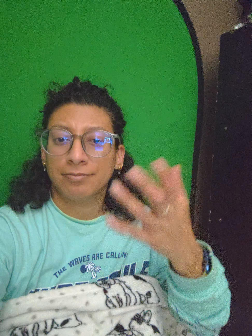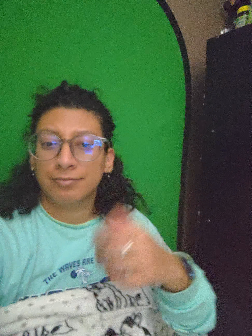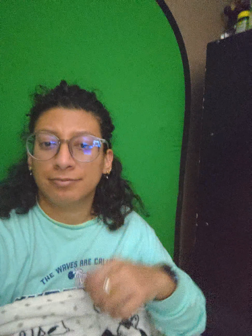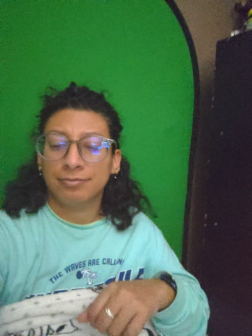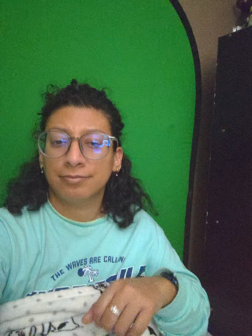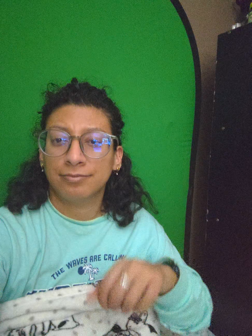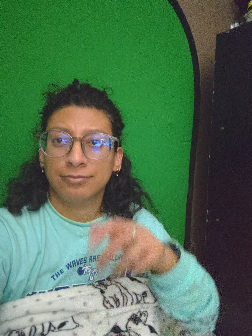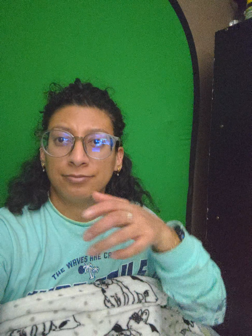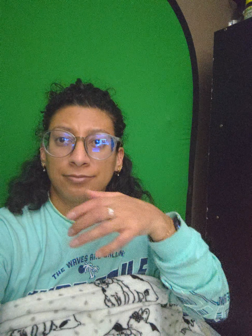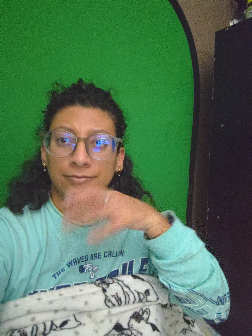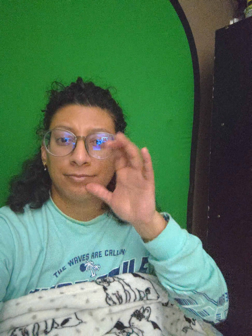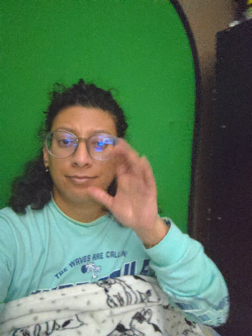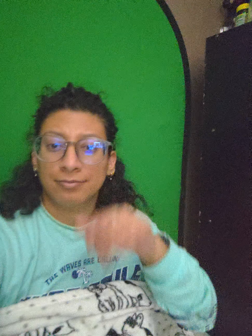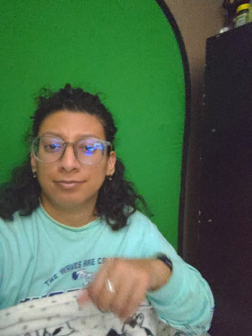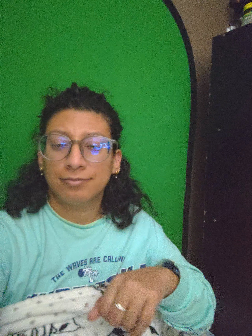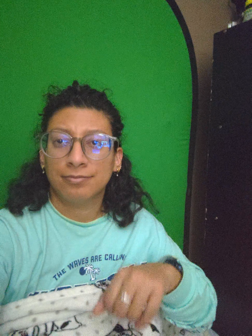drink